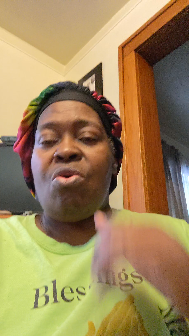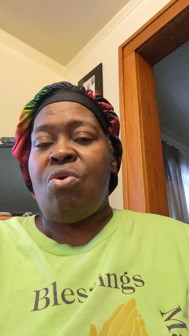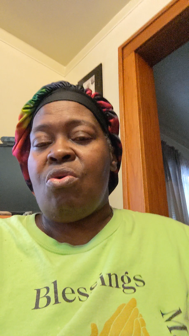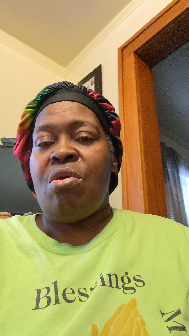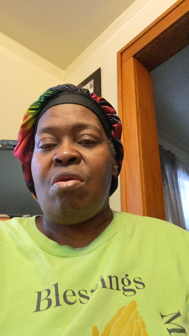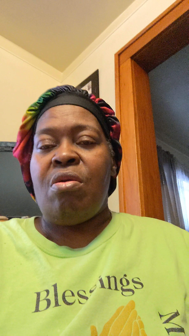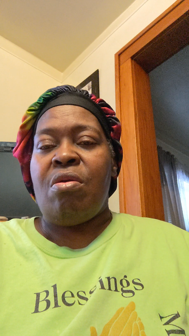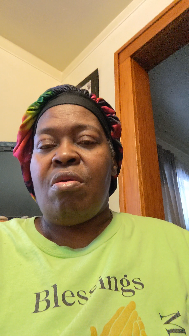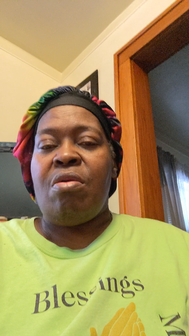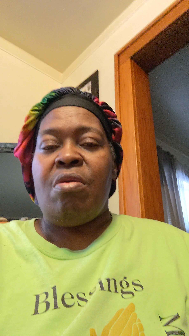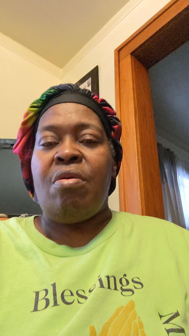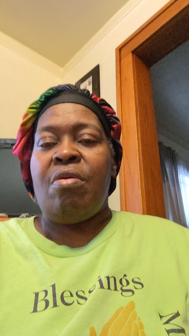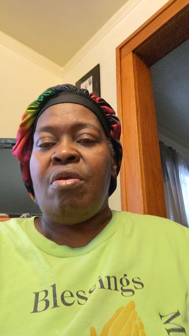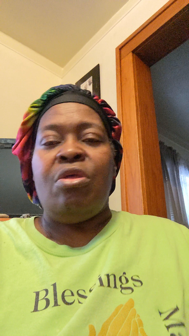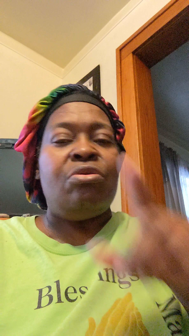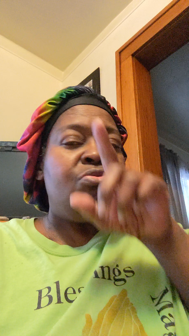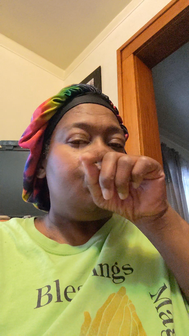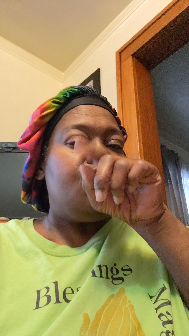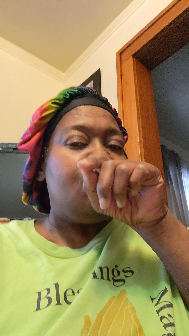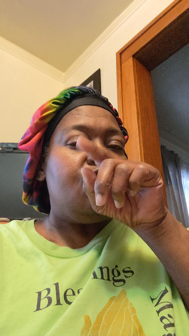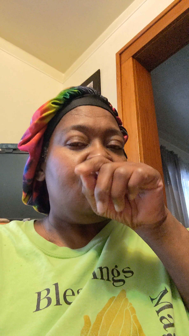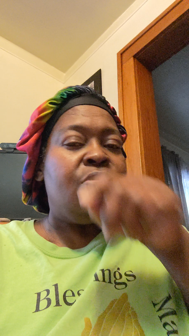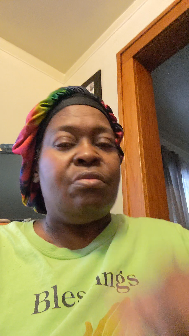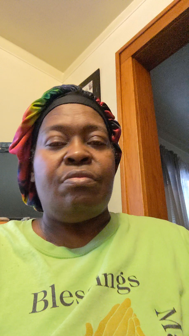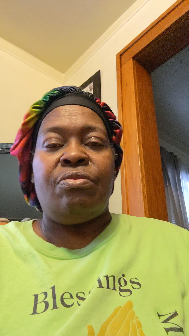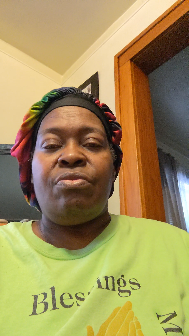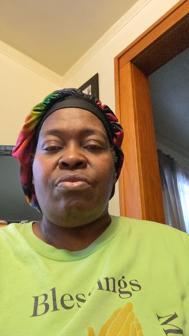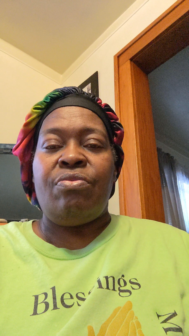chicken